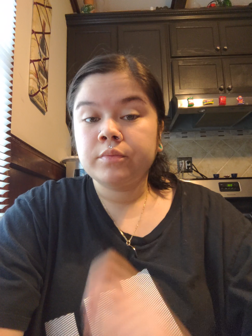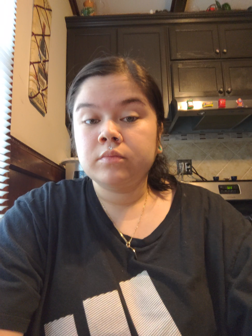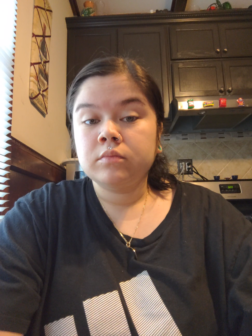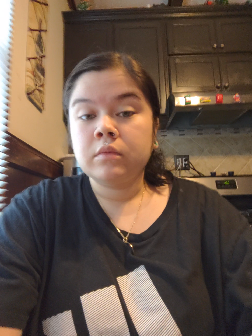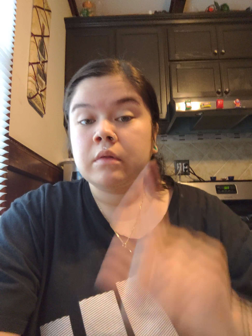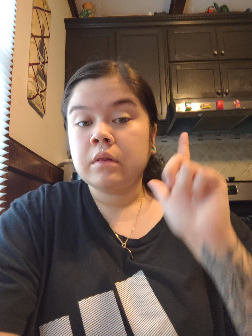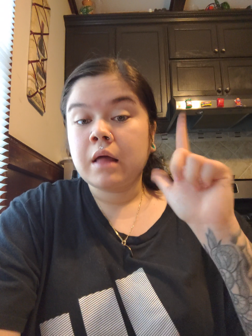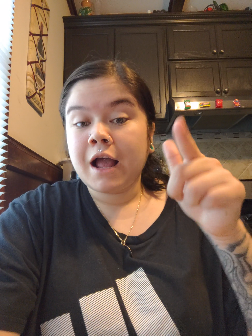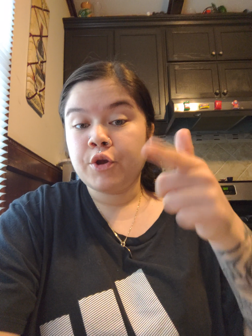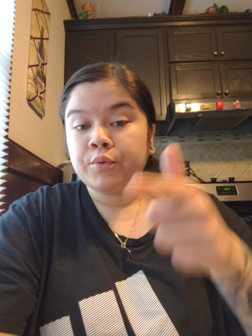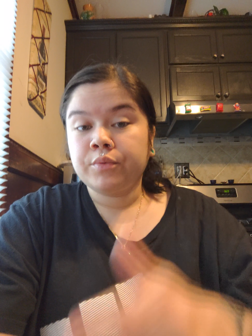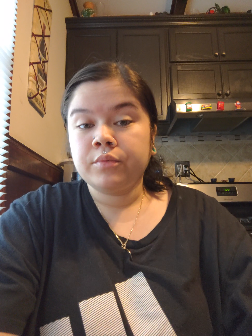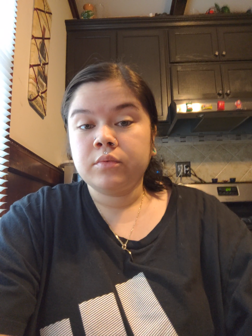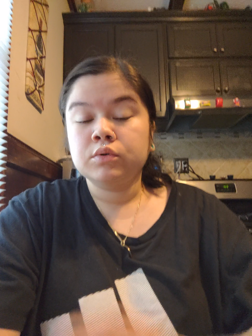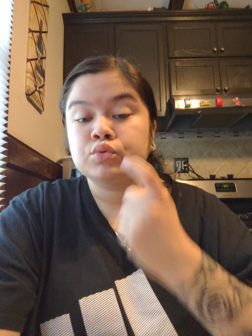later